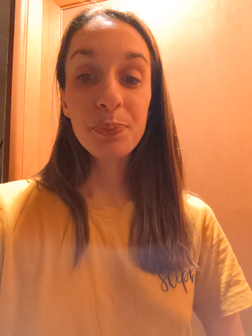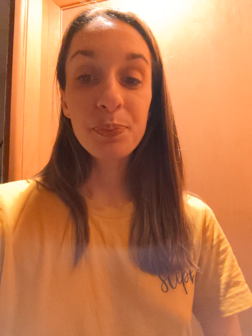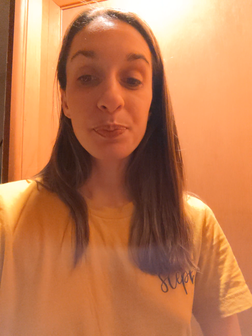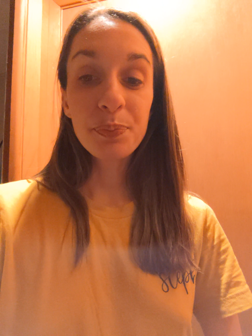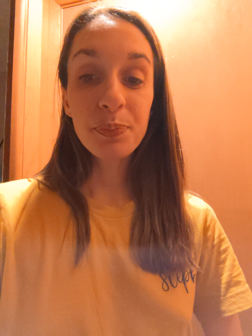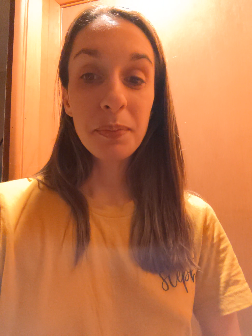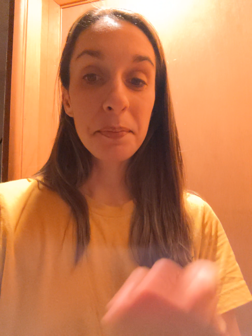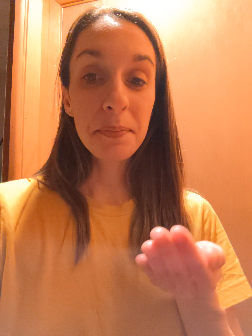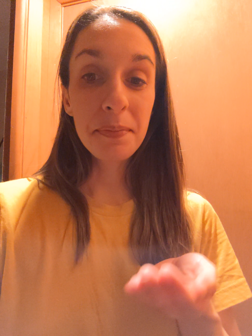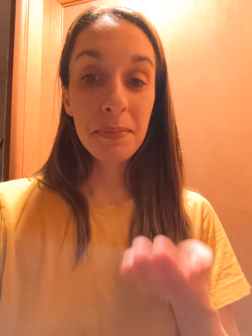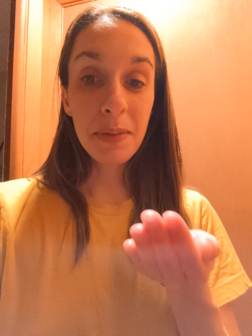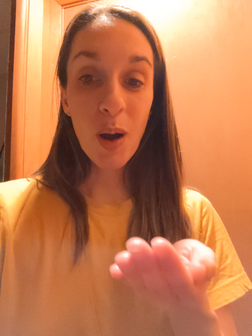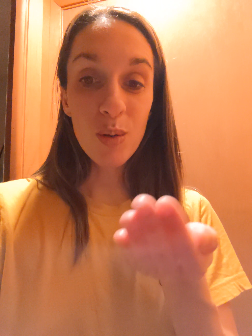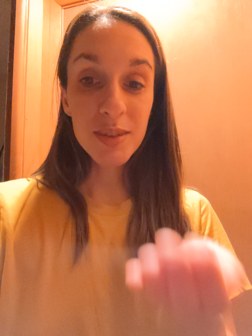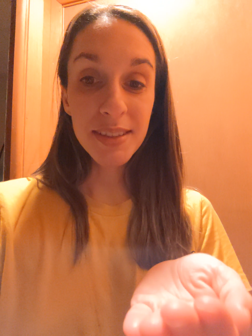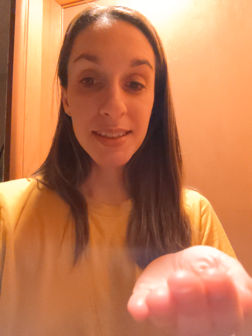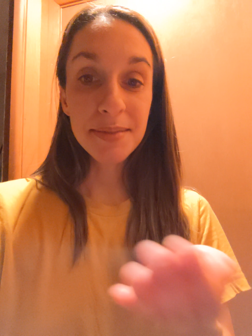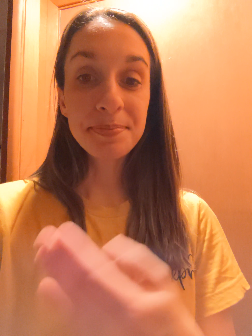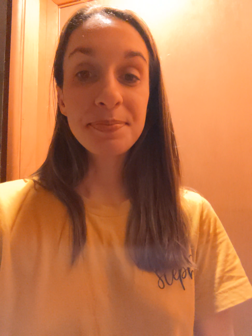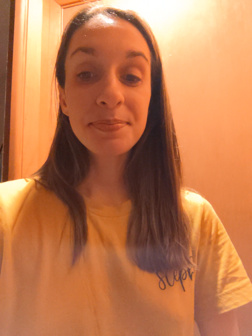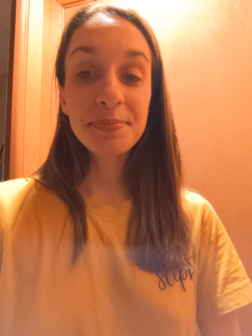boat